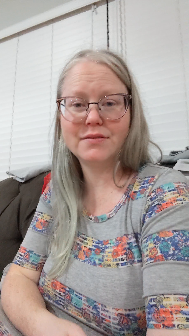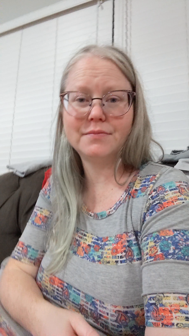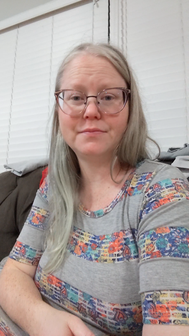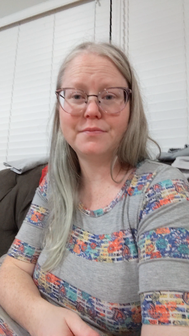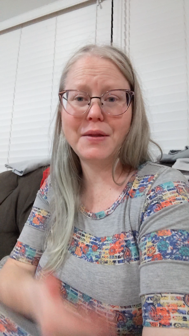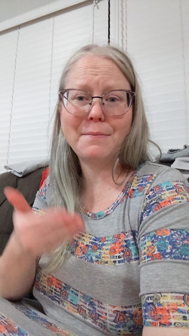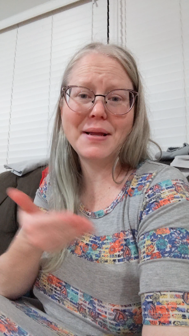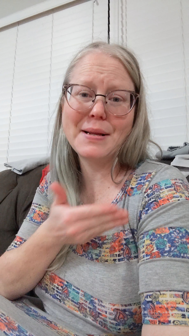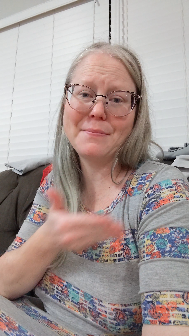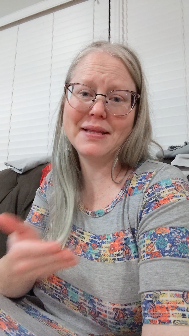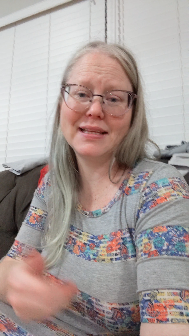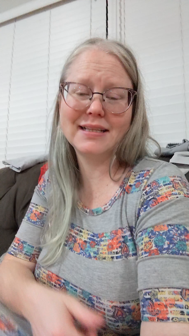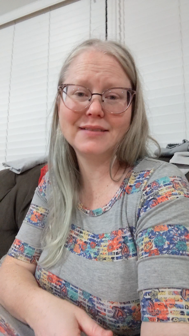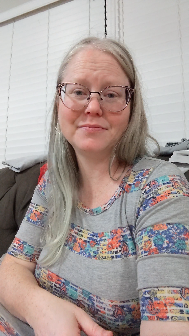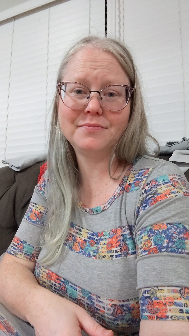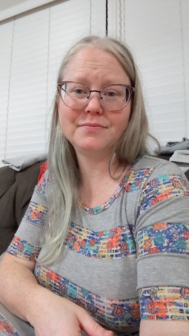baby